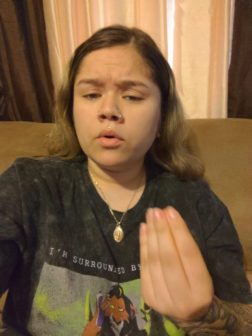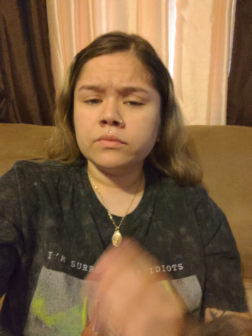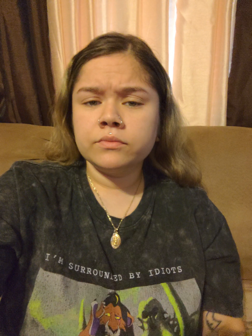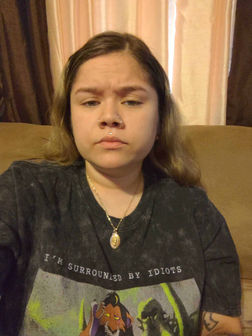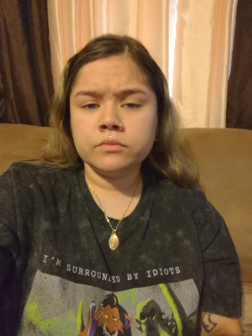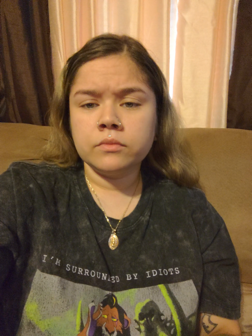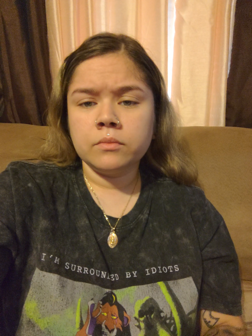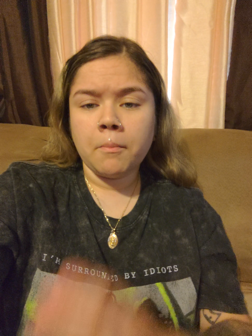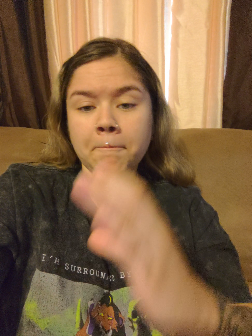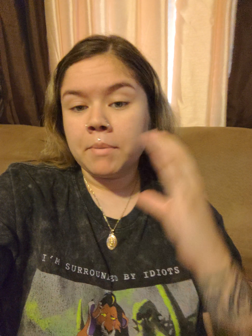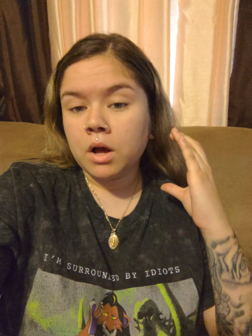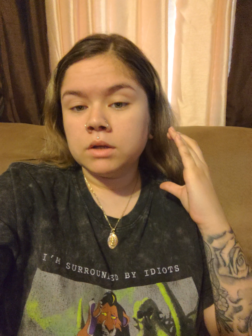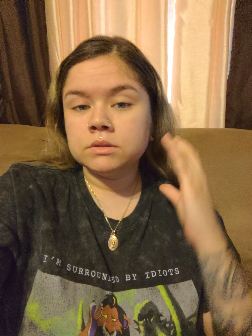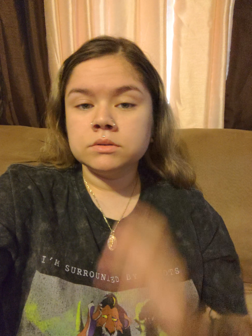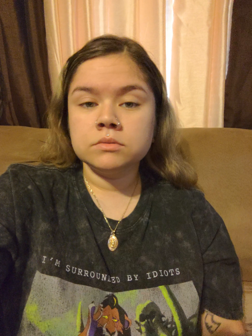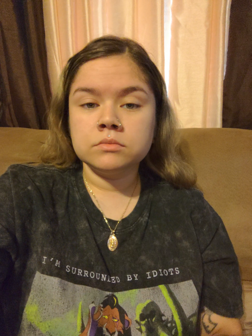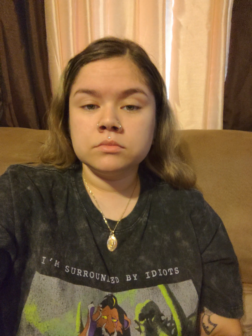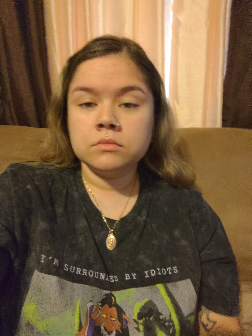bus